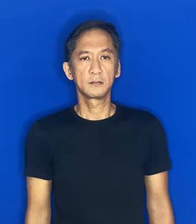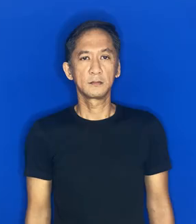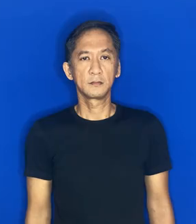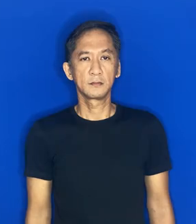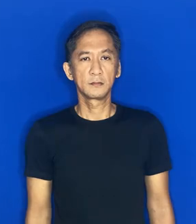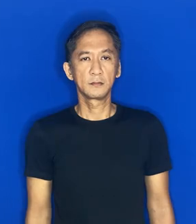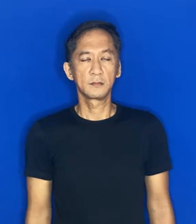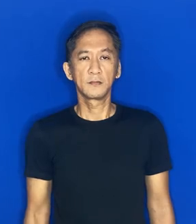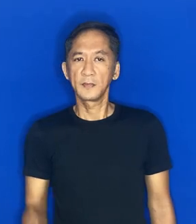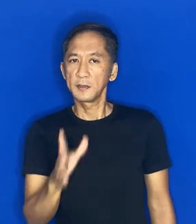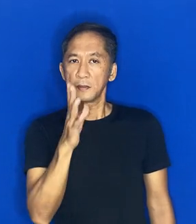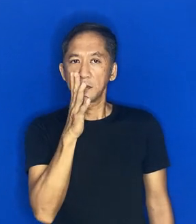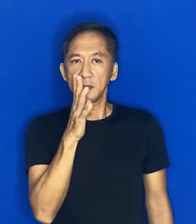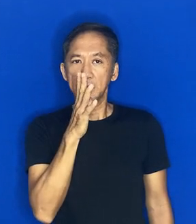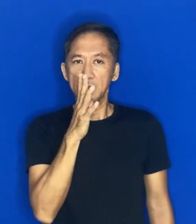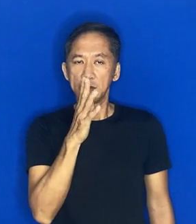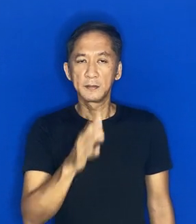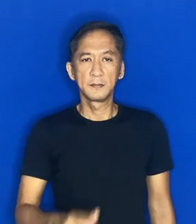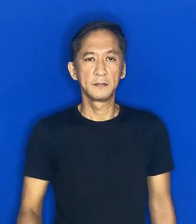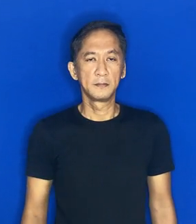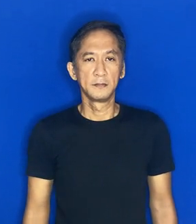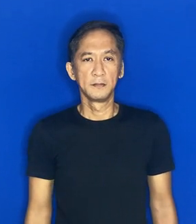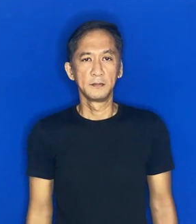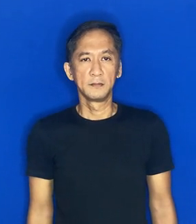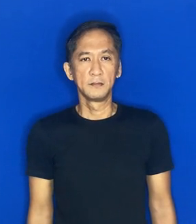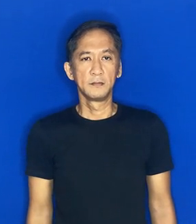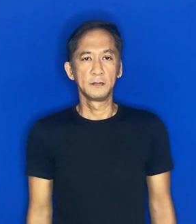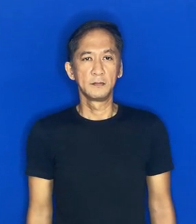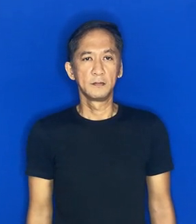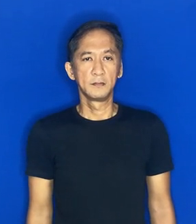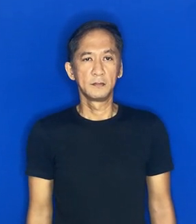mother